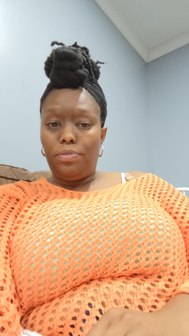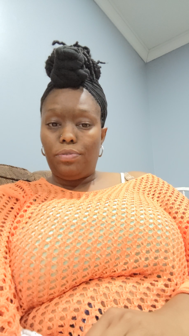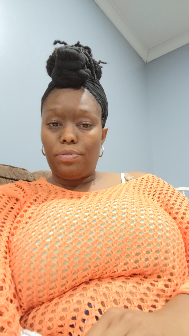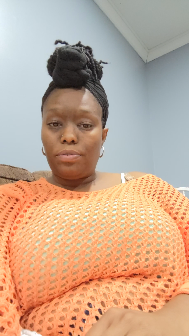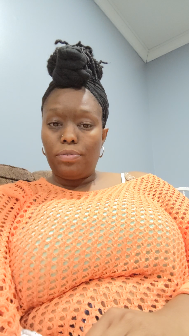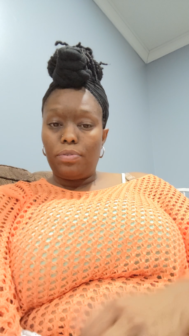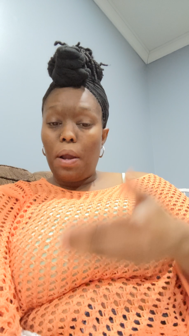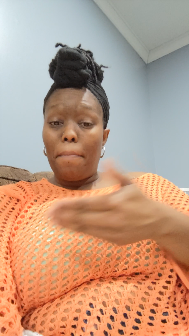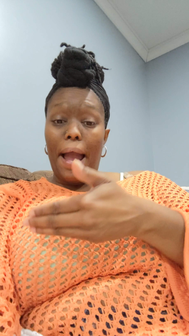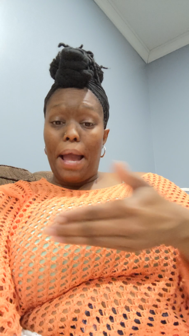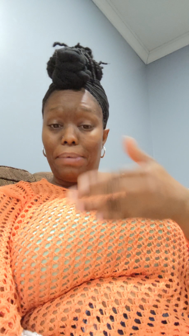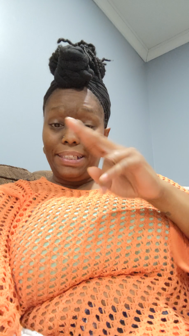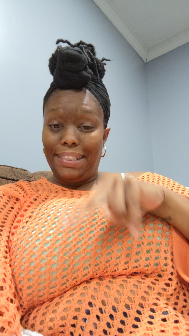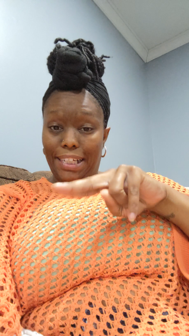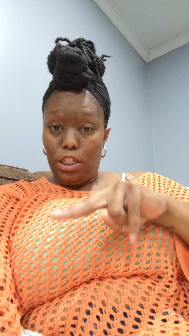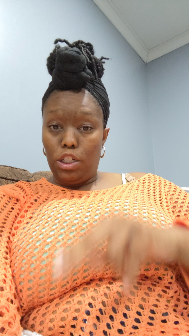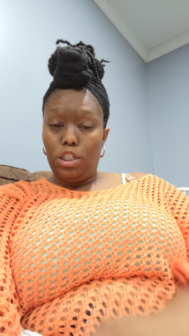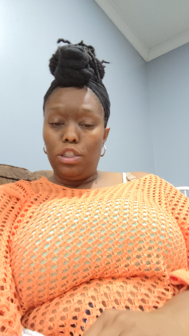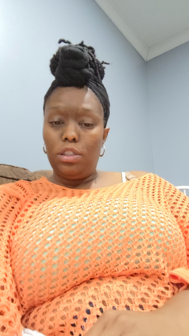babysitter